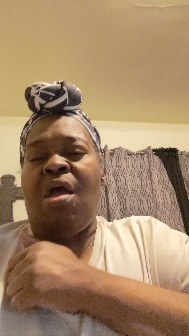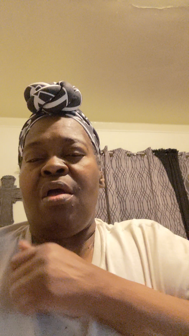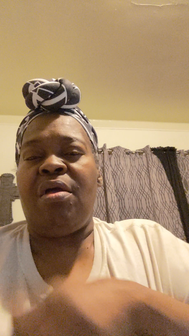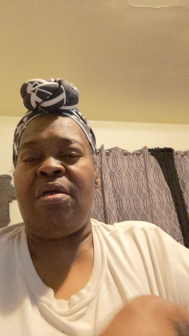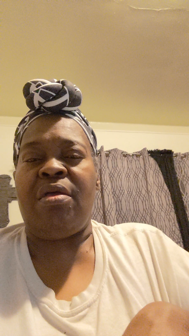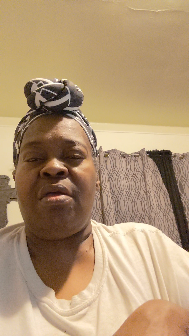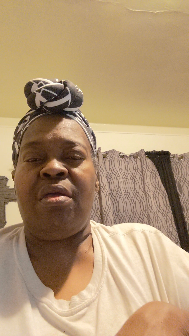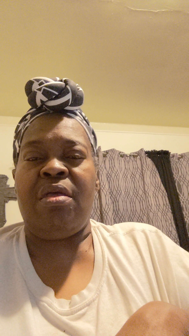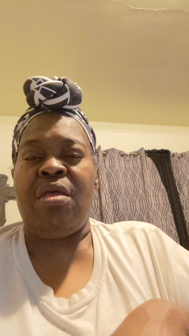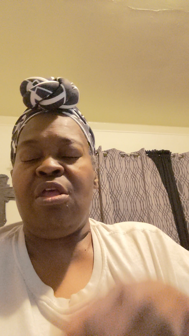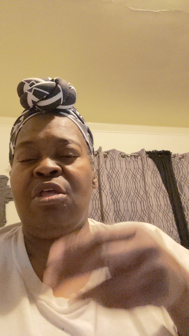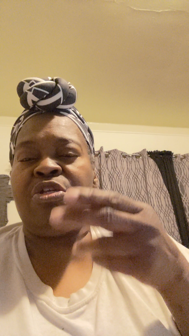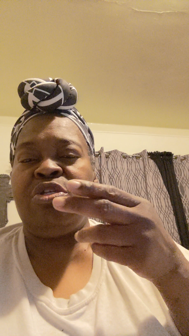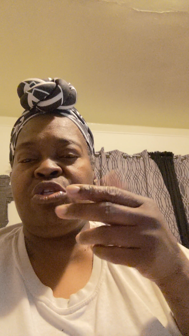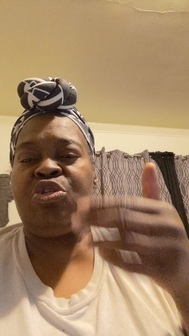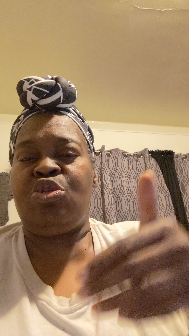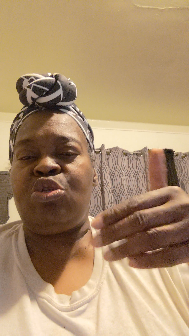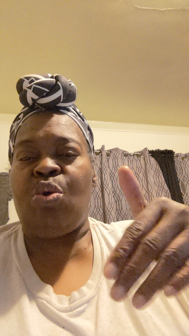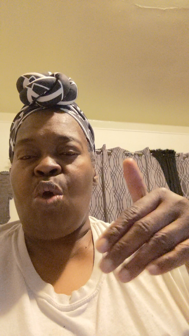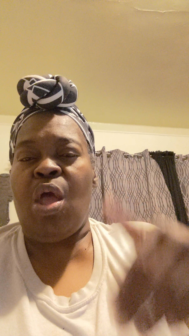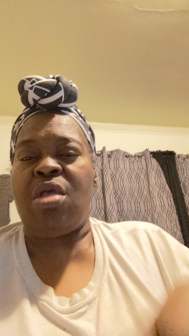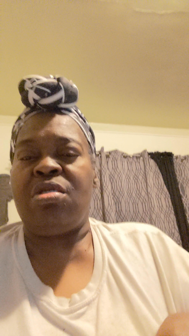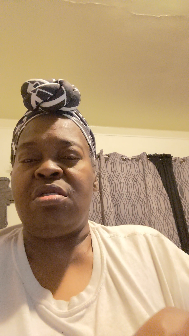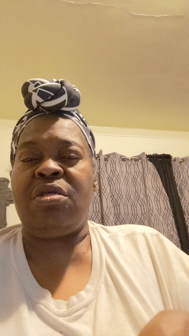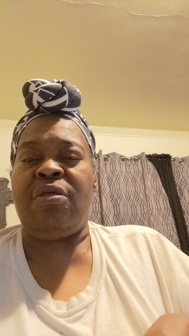shorts